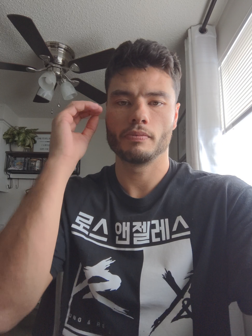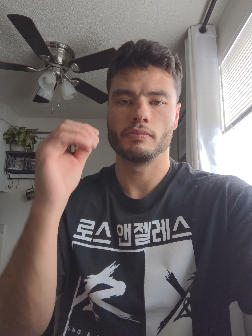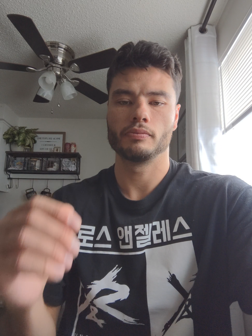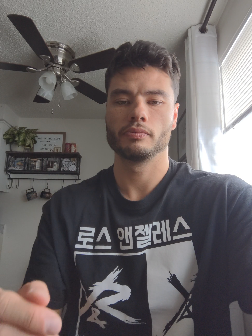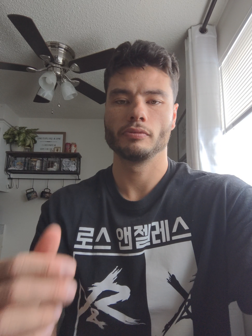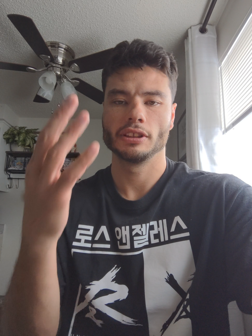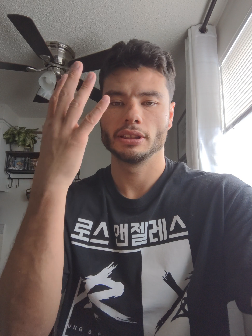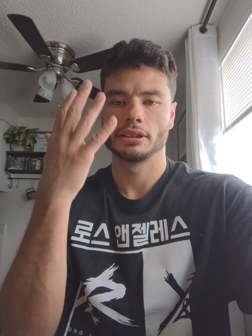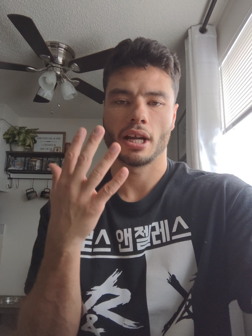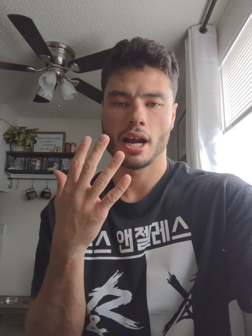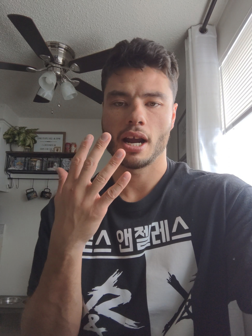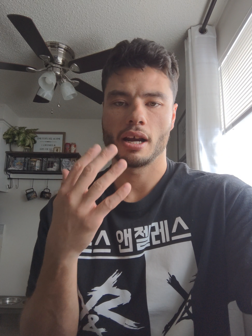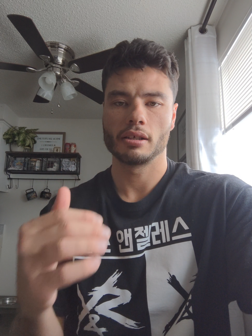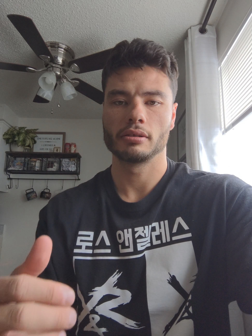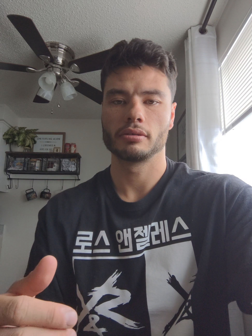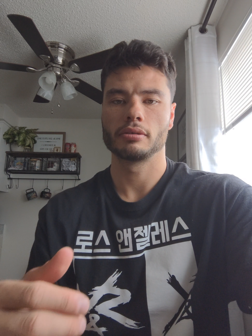sad